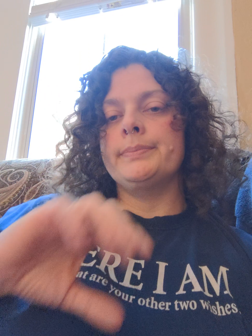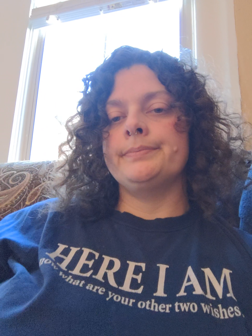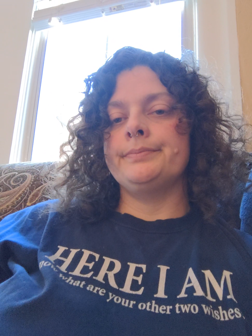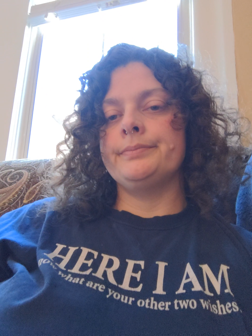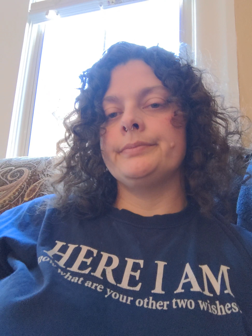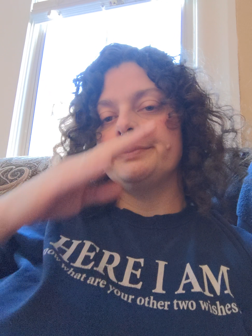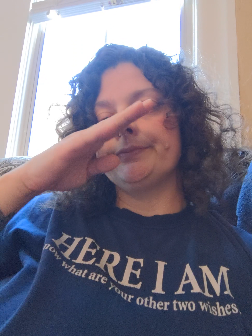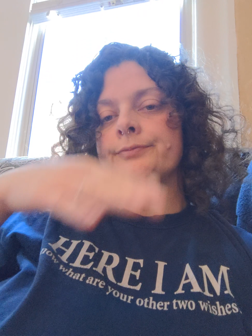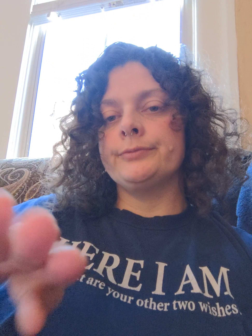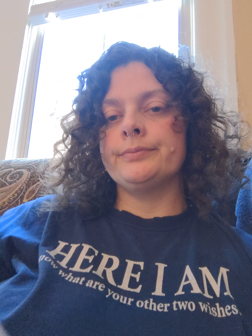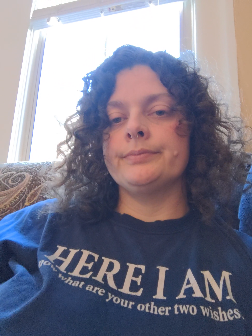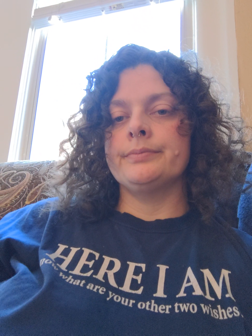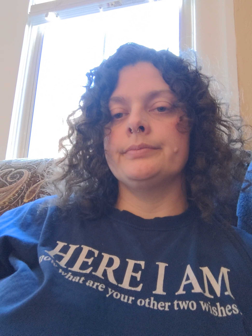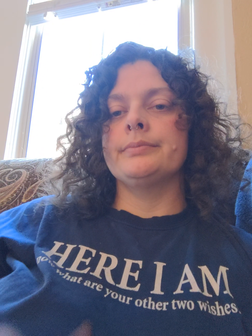elephant